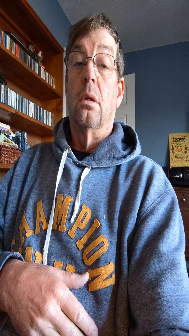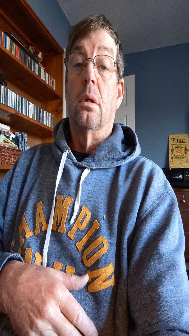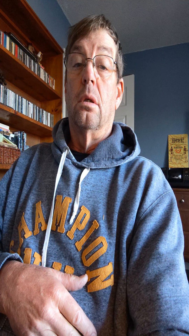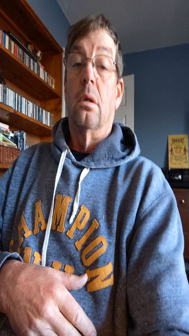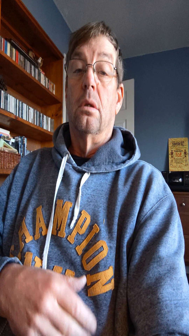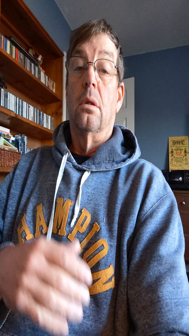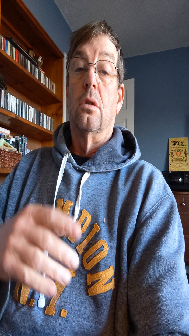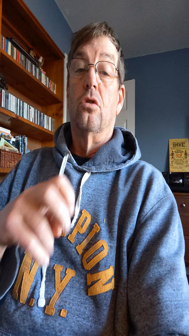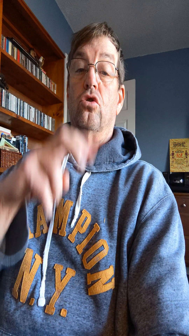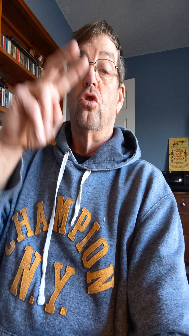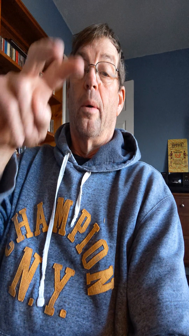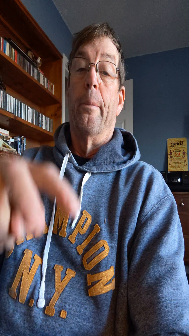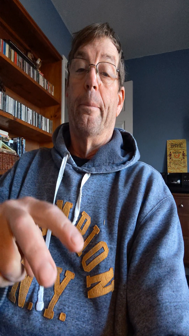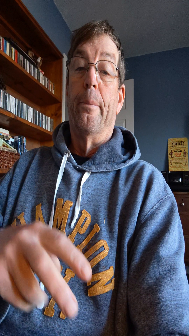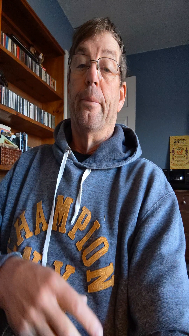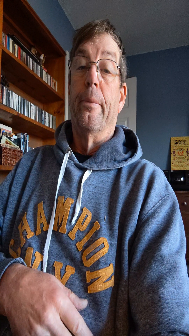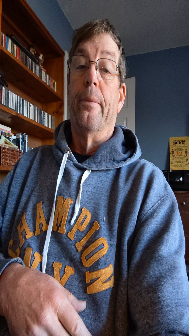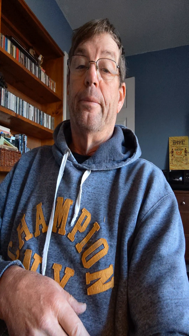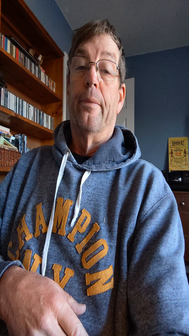jump